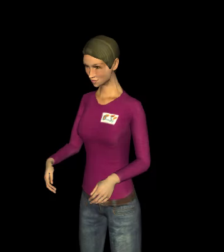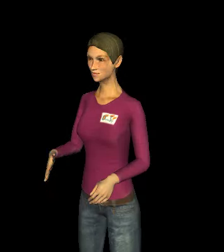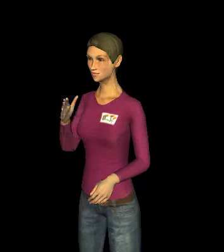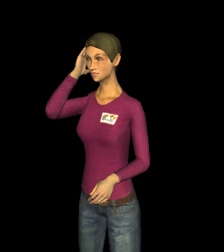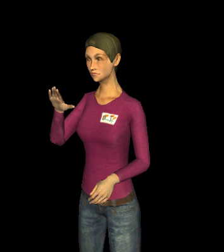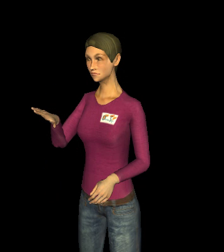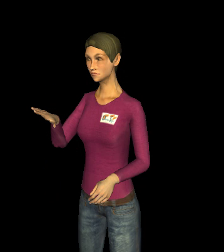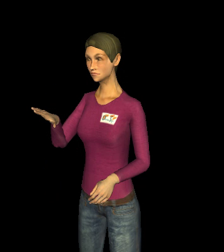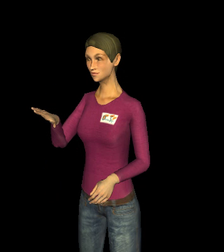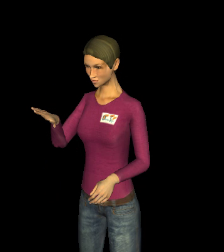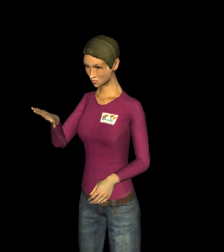لا أعلم